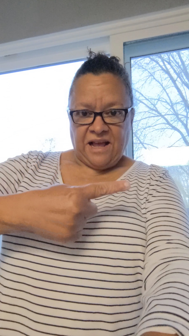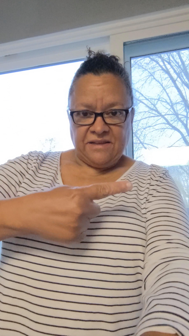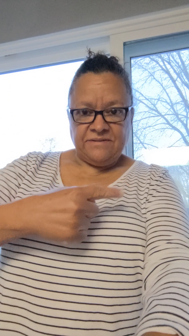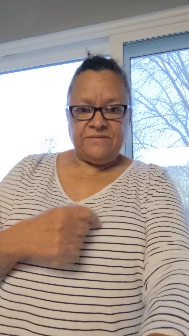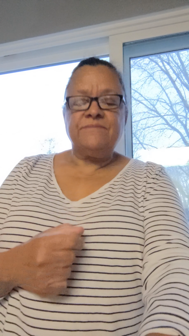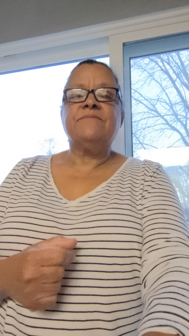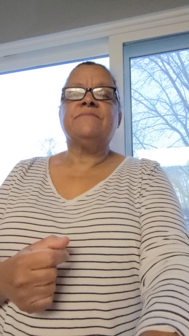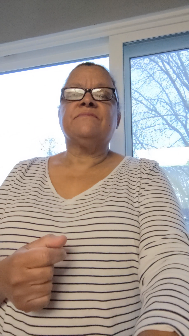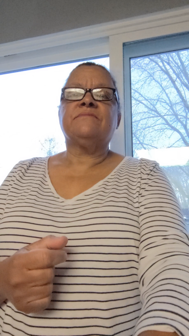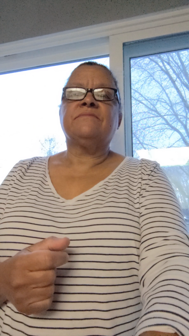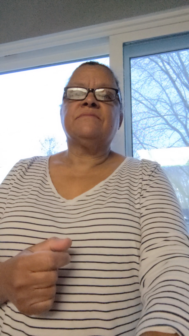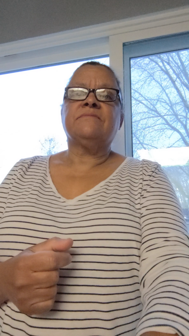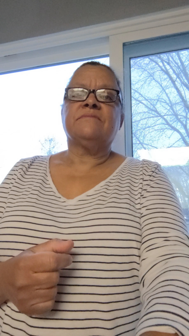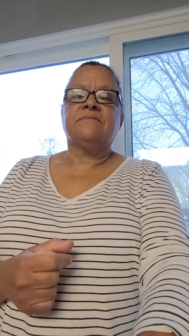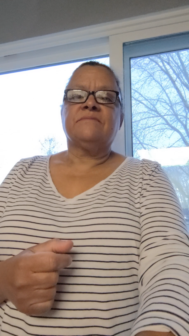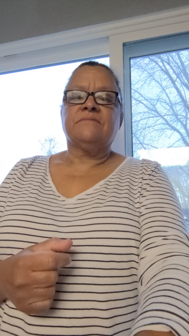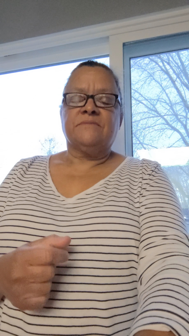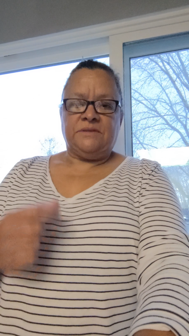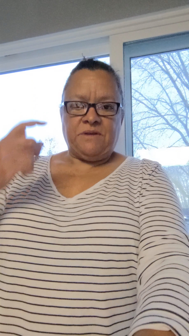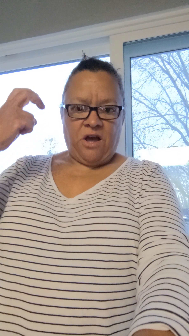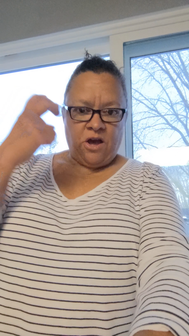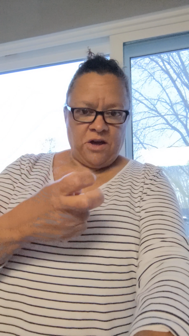hard